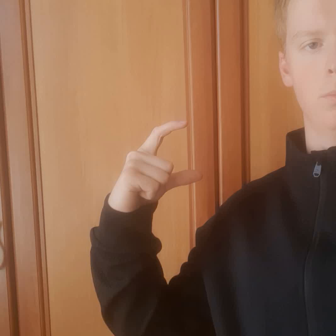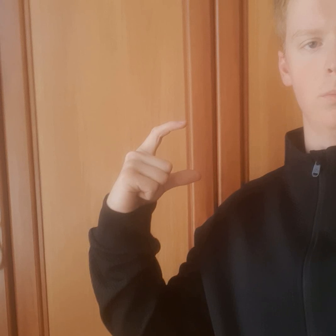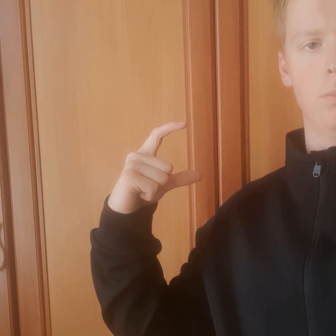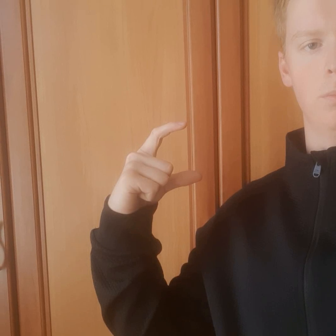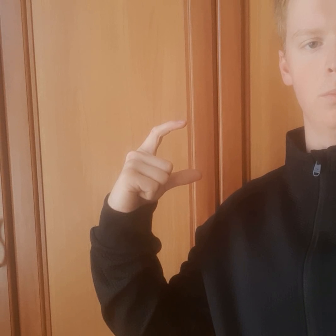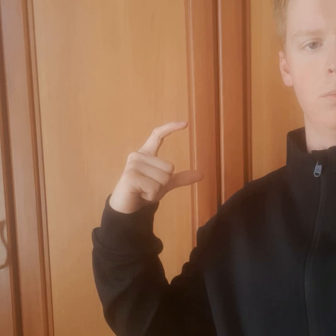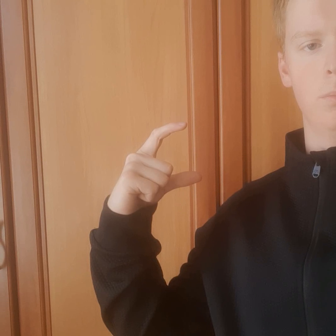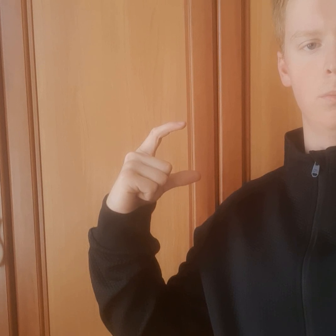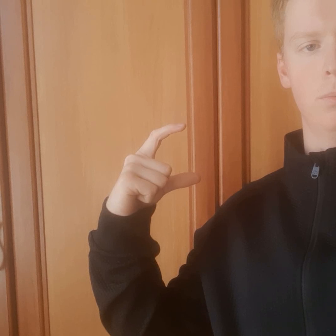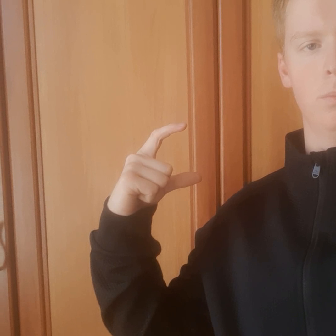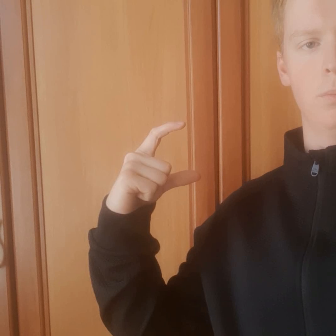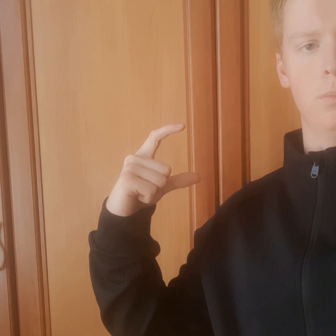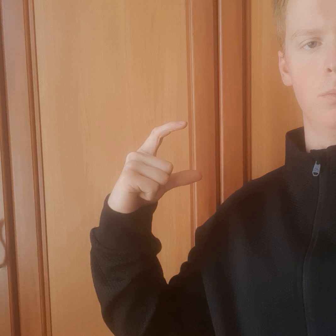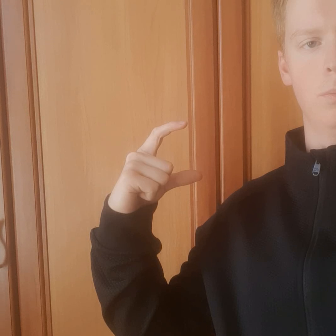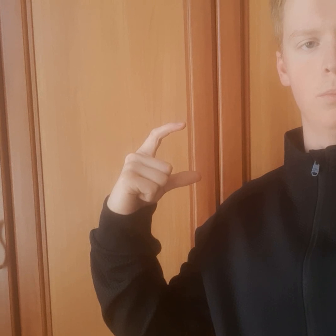Є